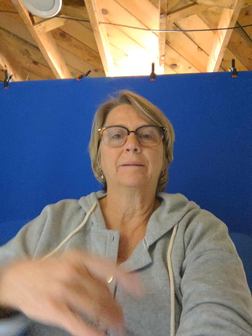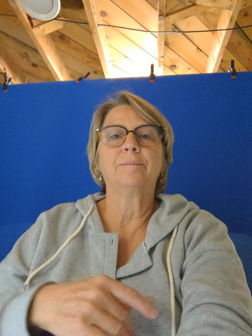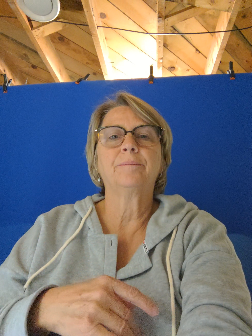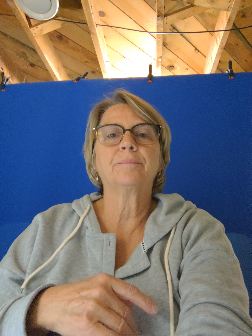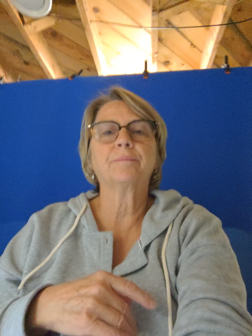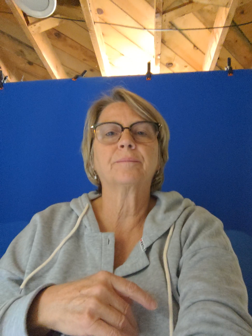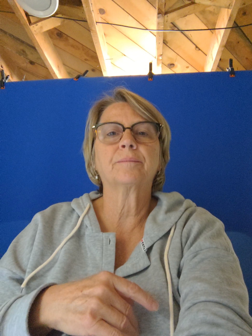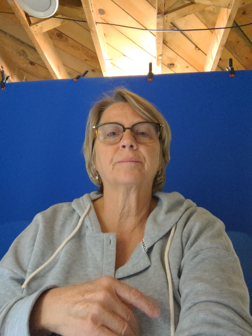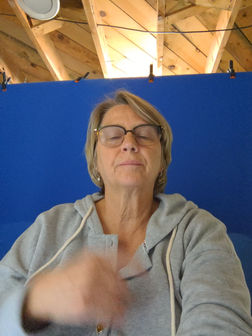like